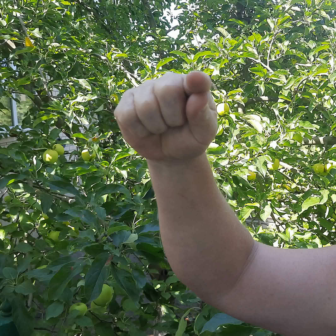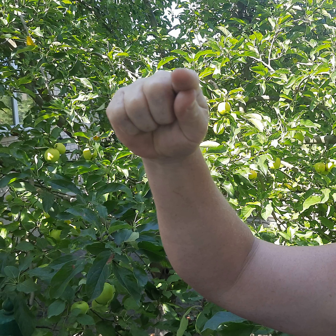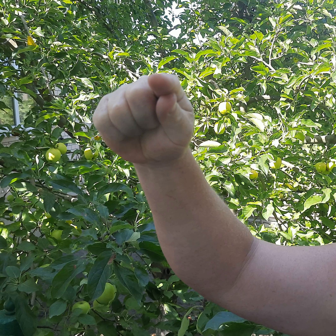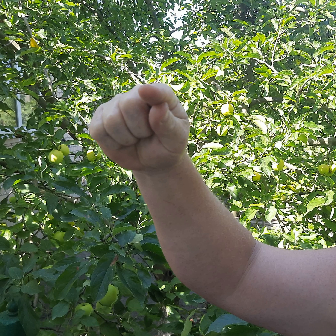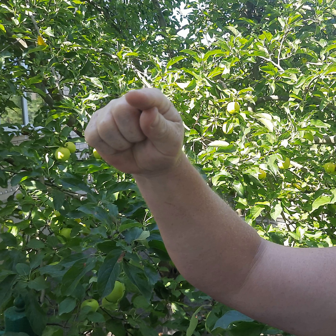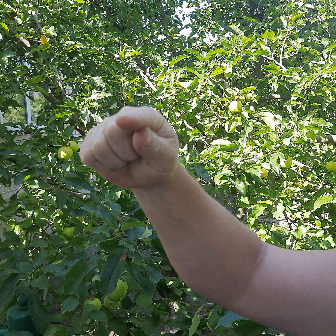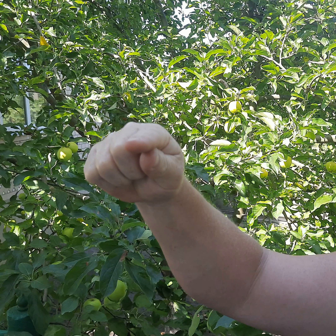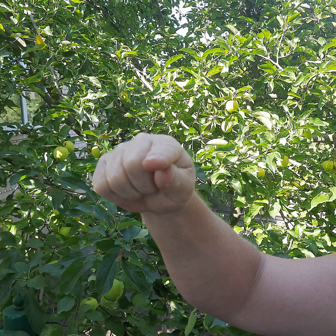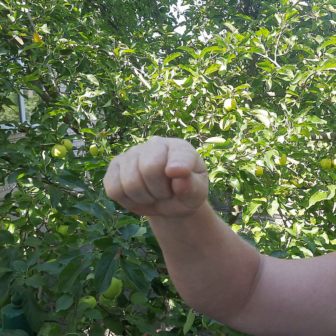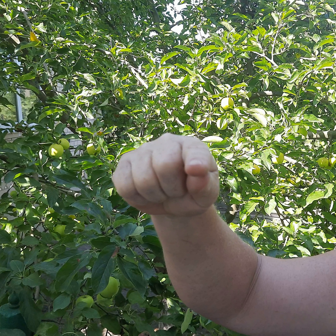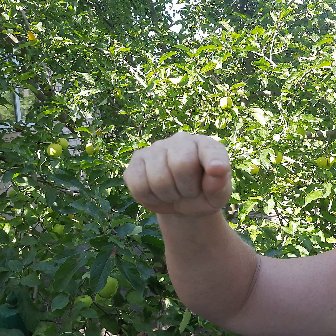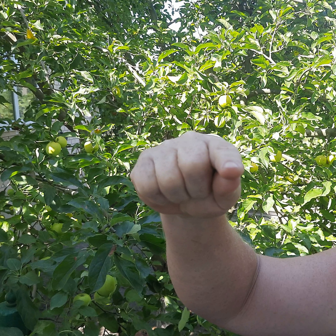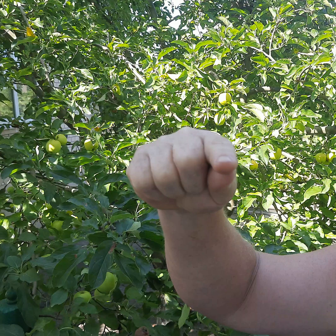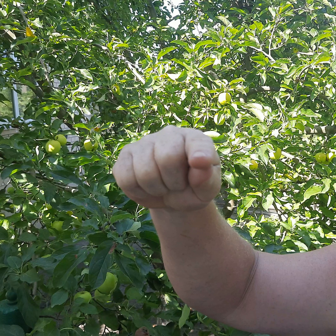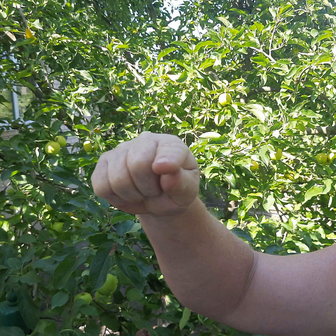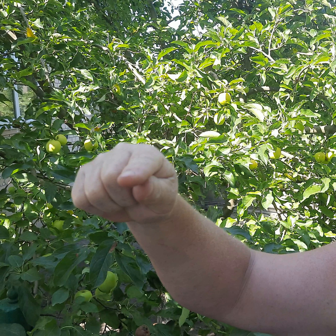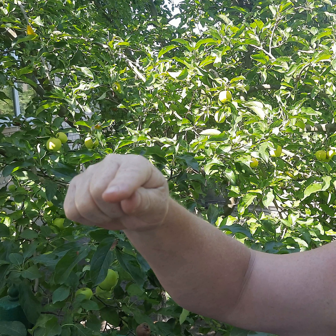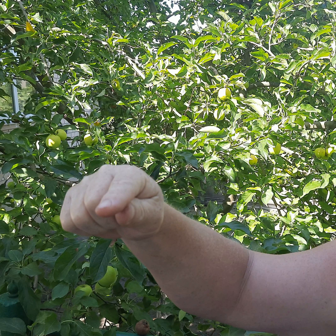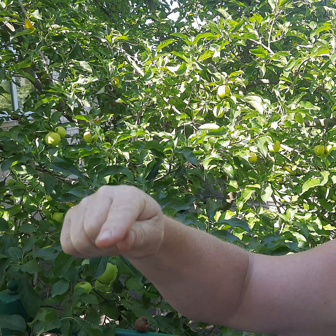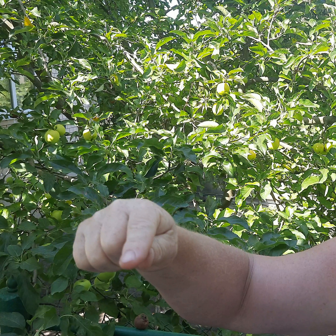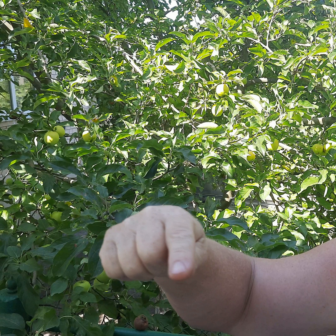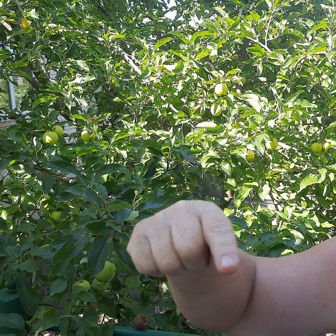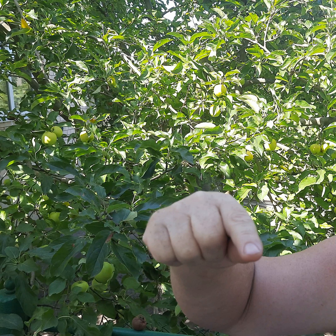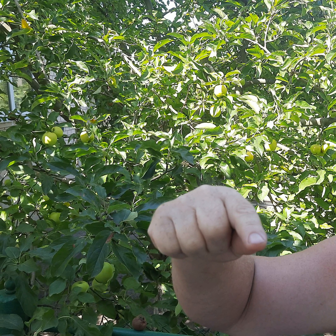З